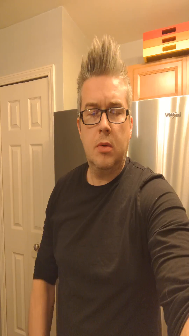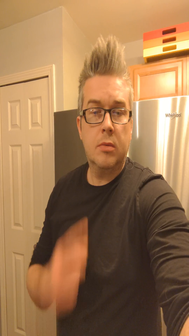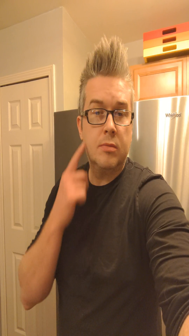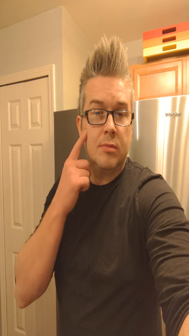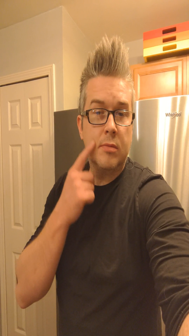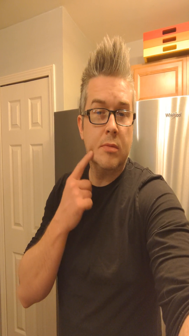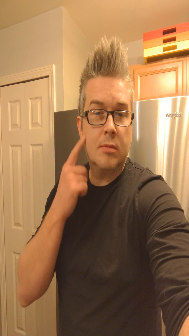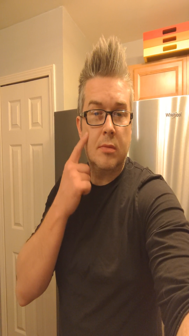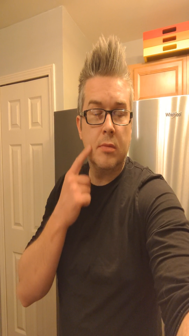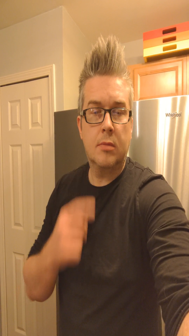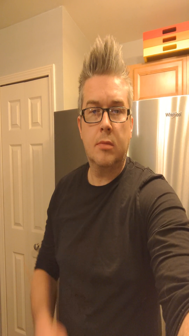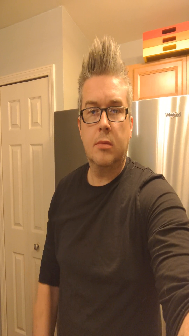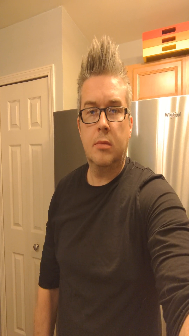cheek